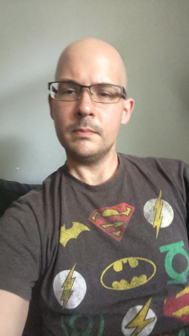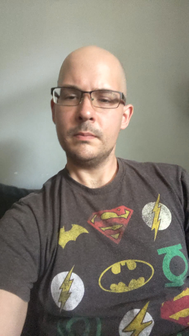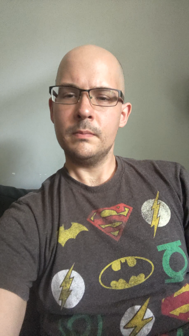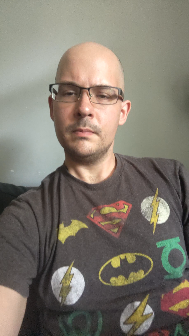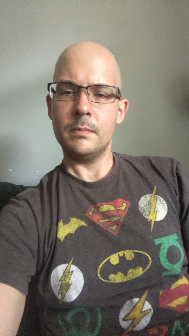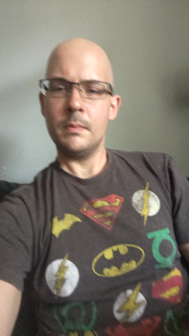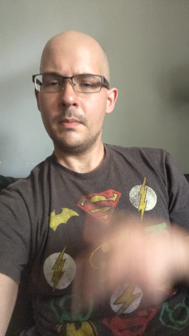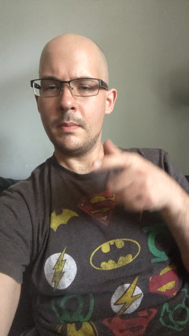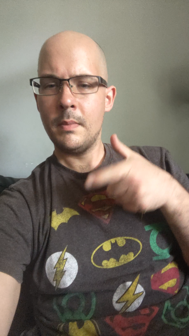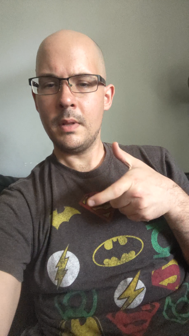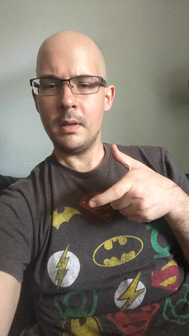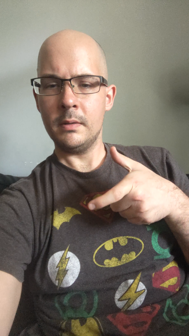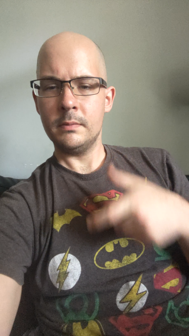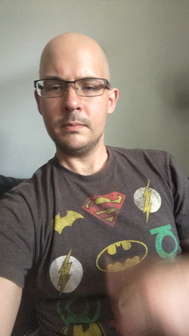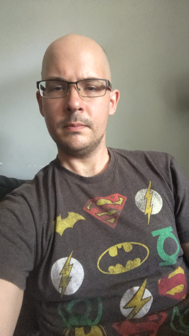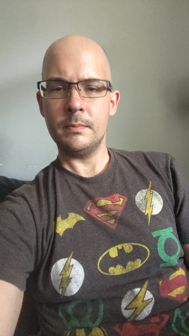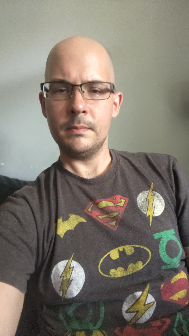plate